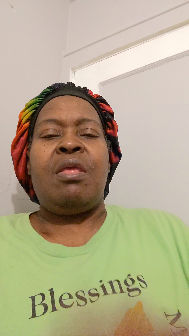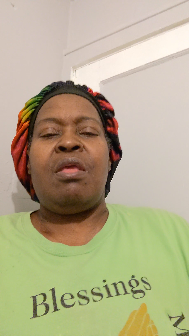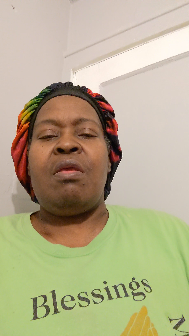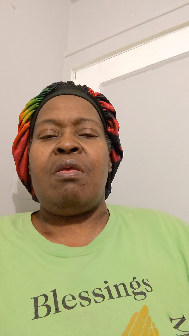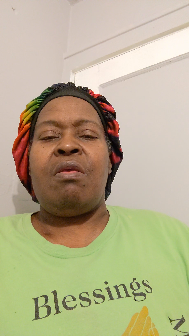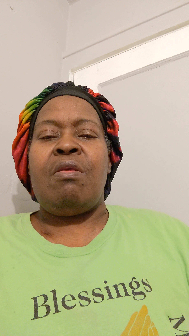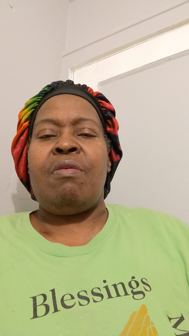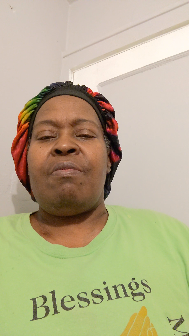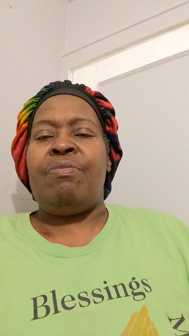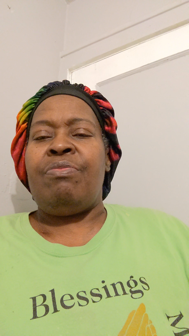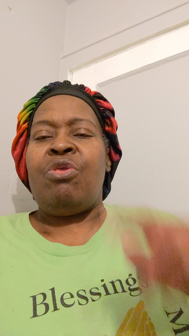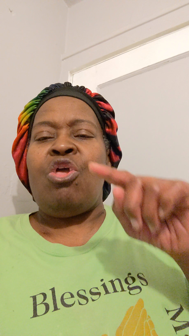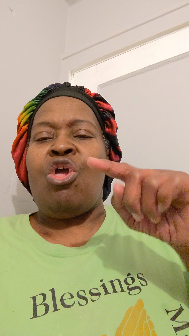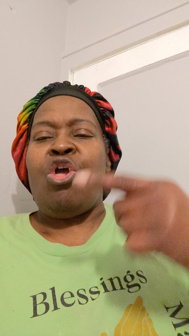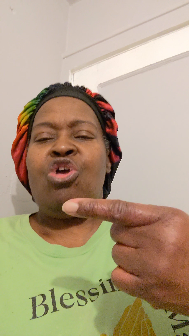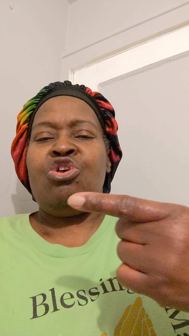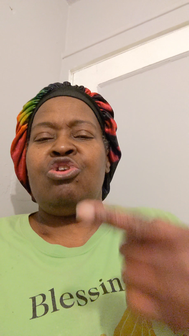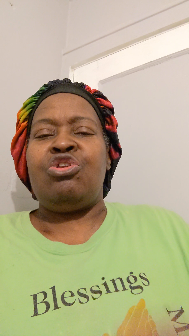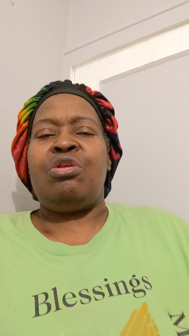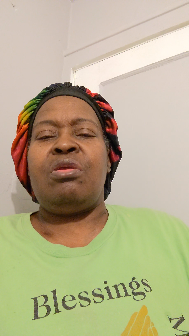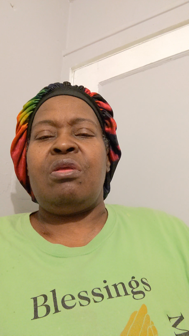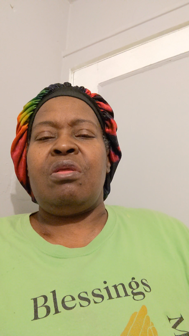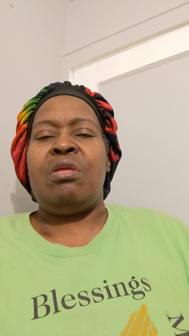hurt